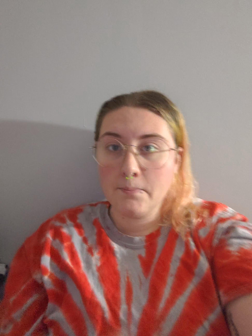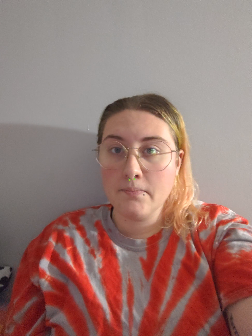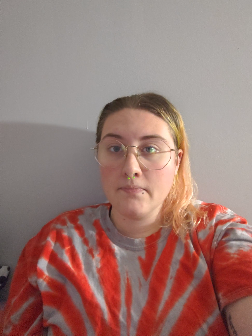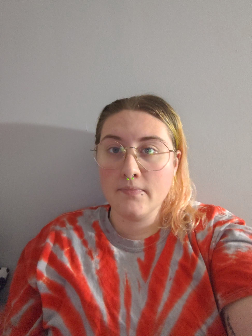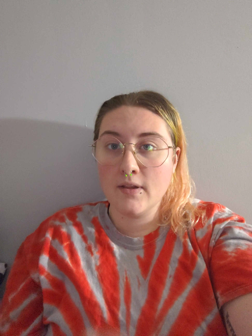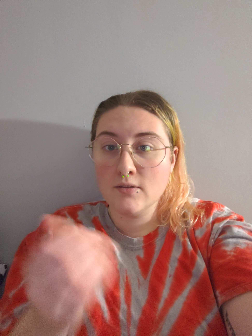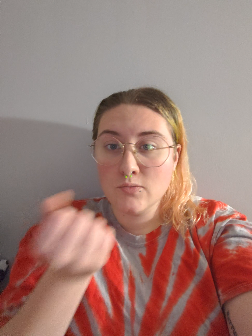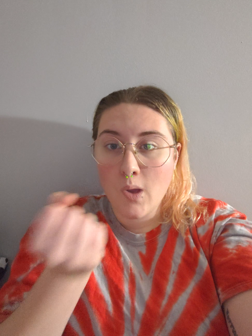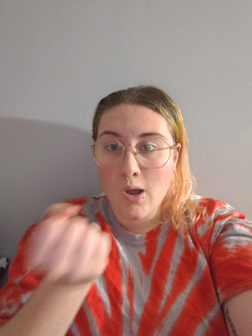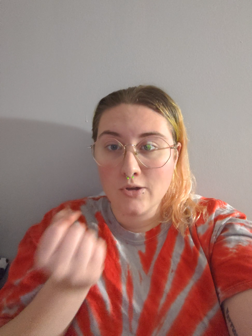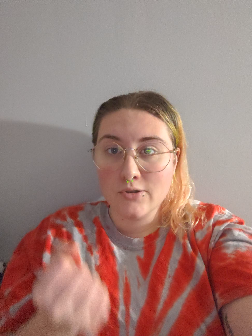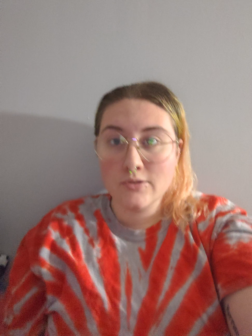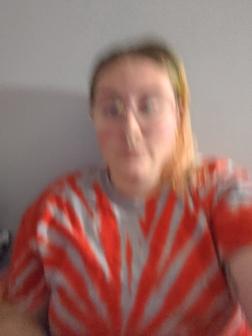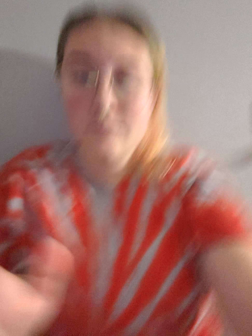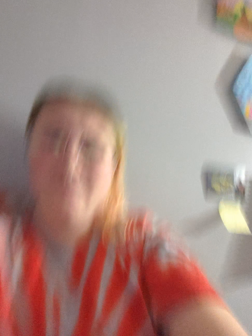drawer